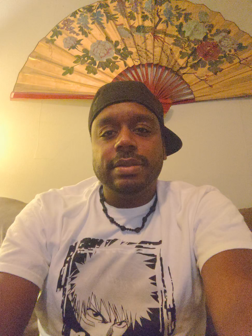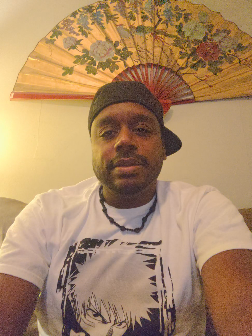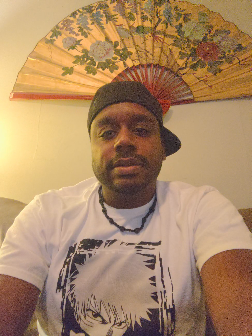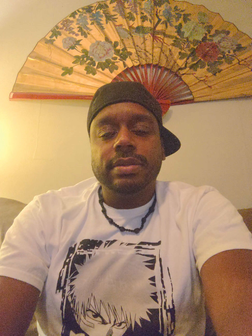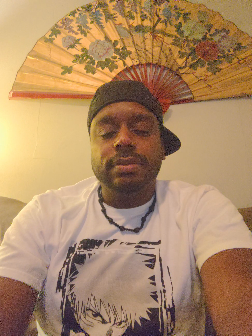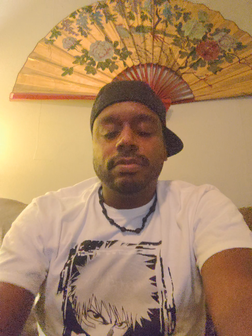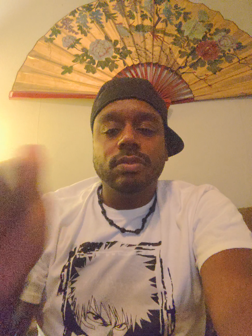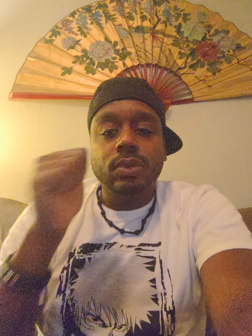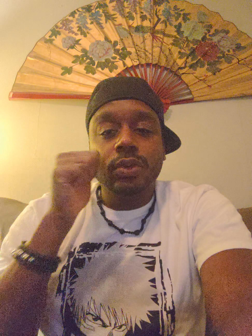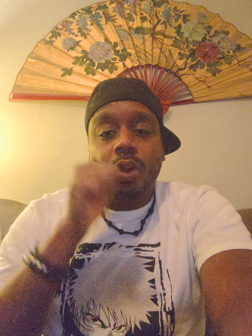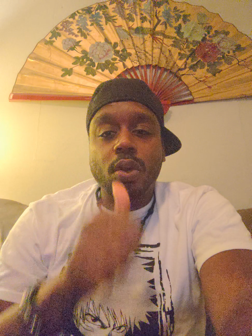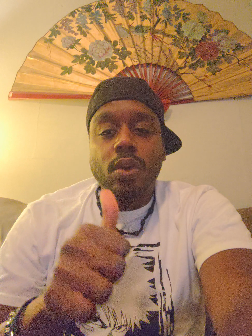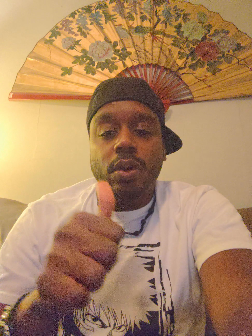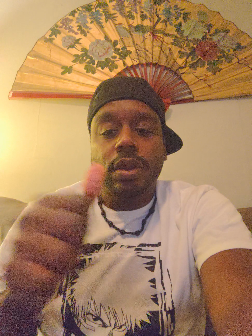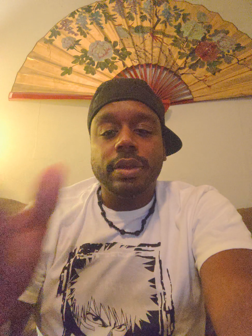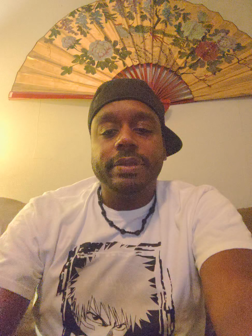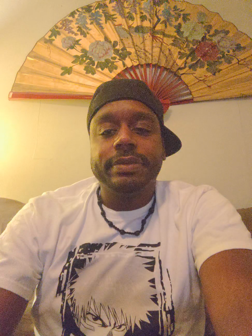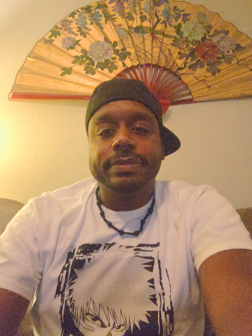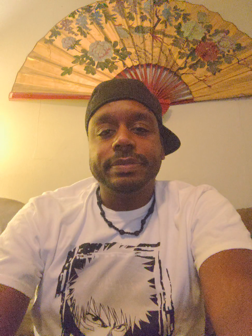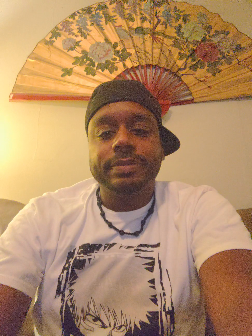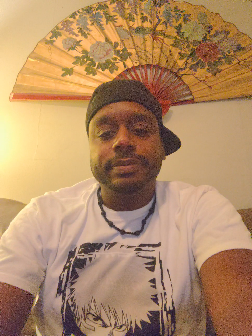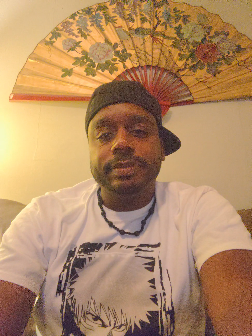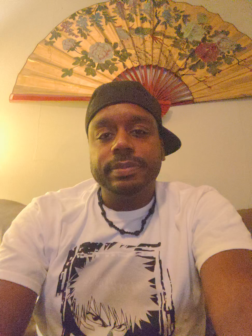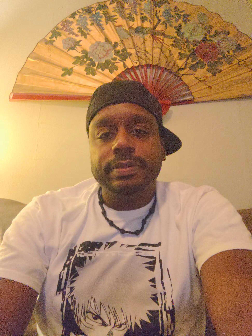girl